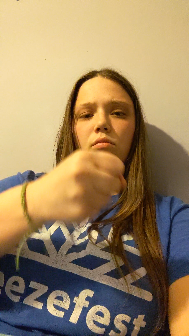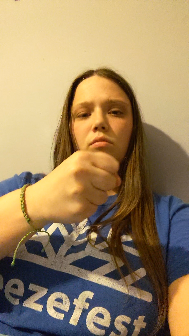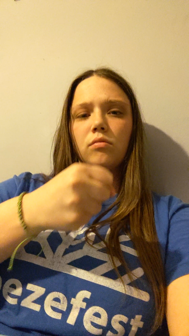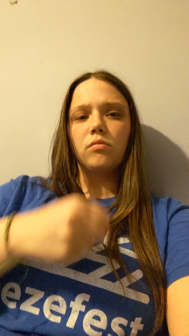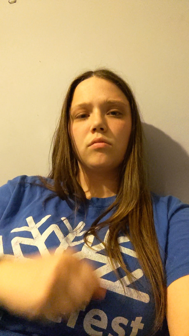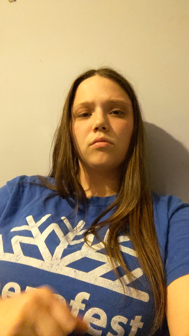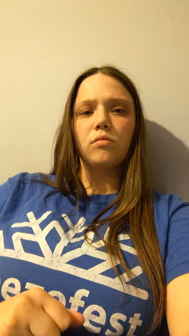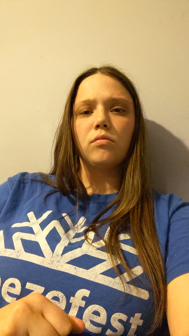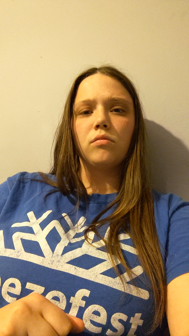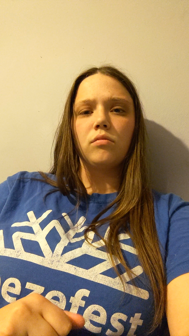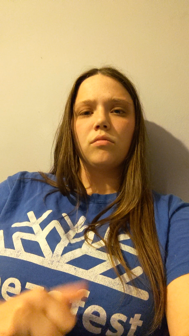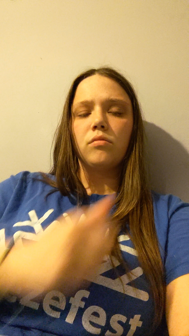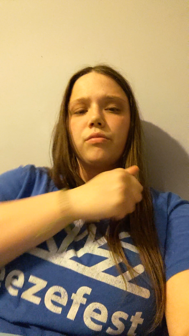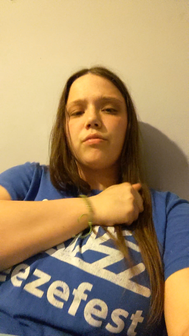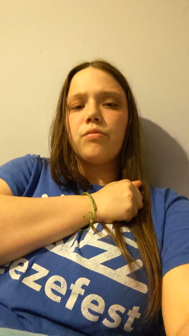hug